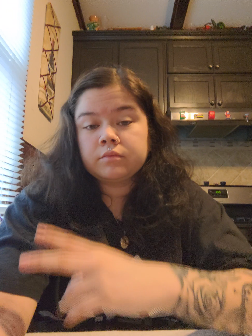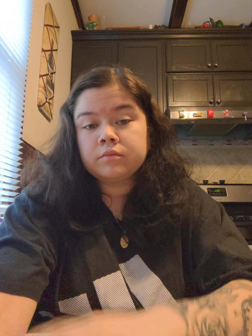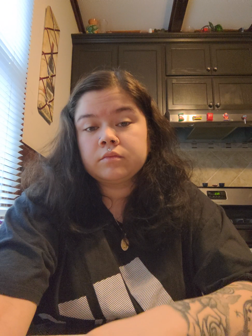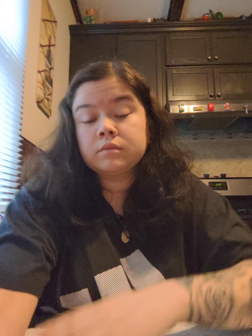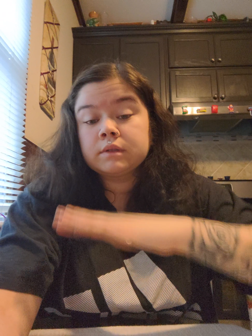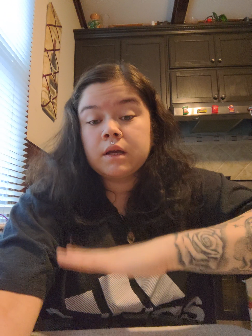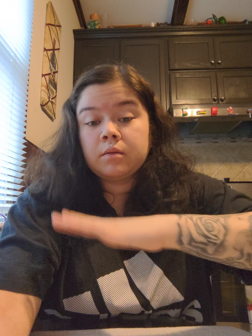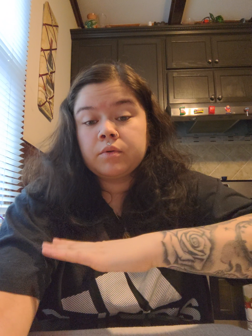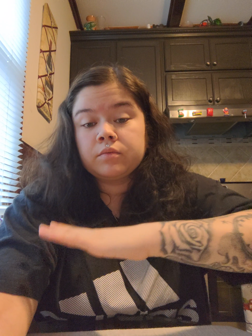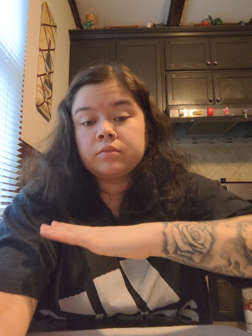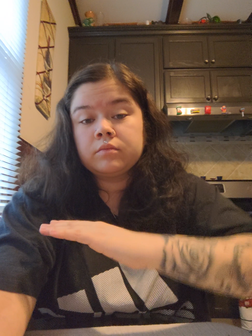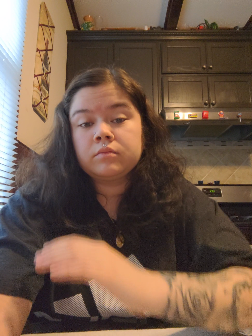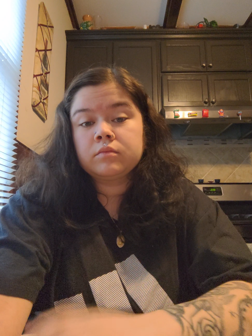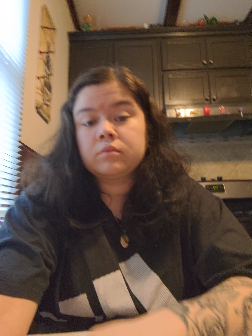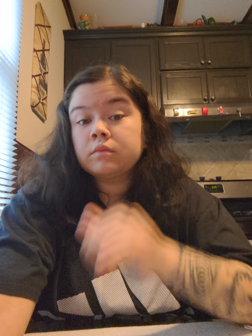table